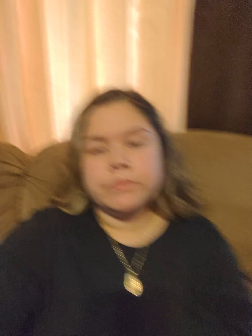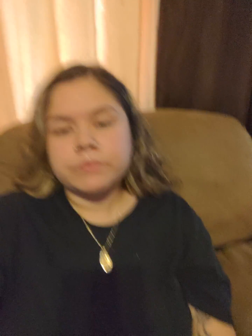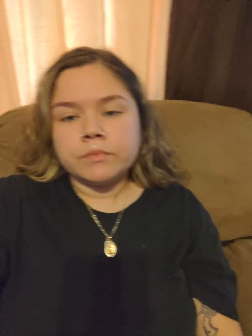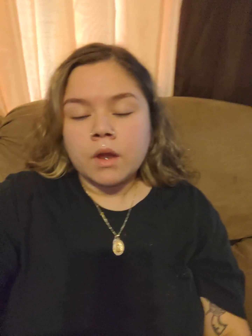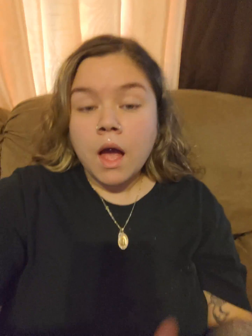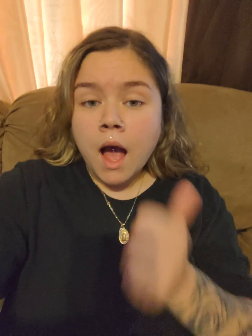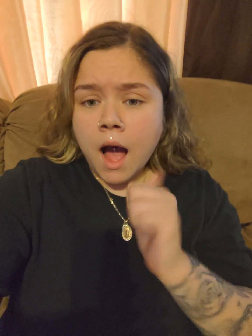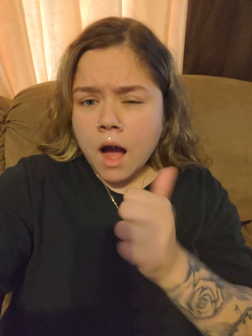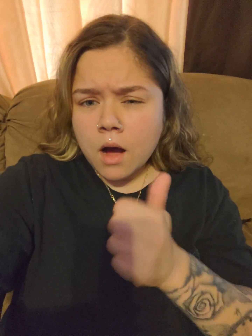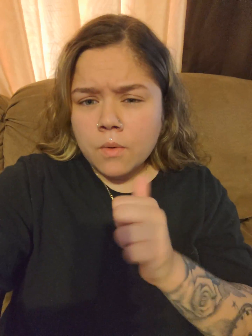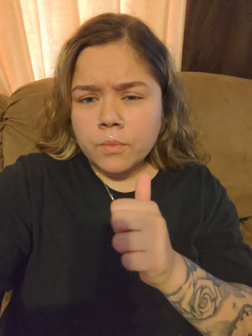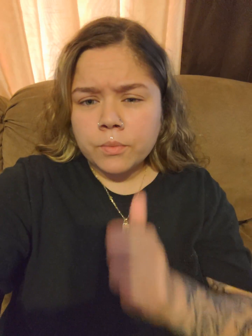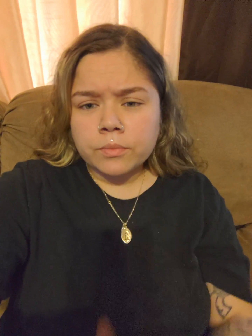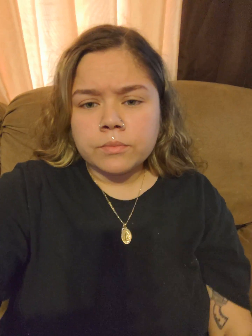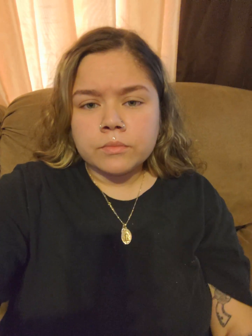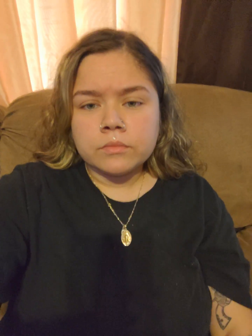how